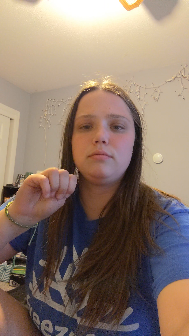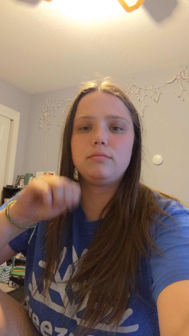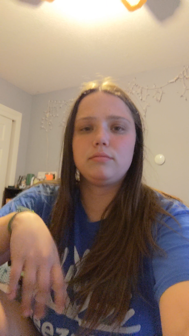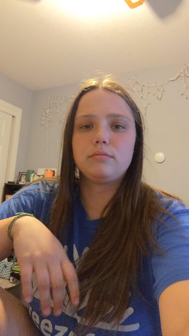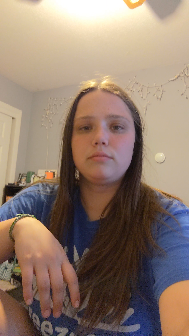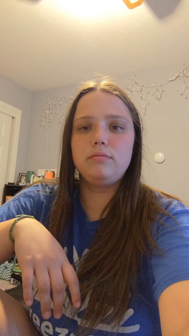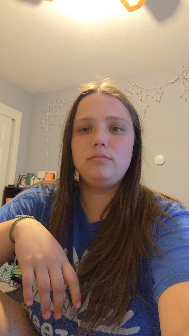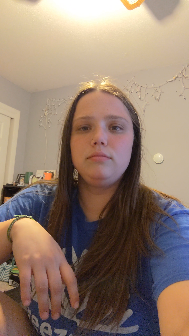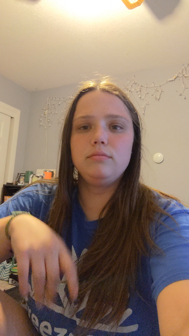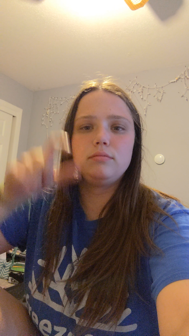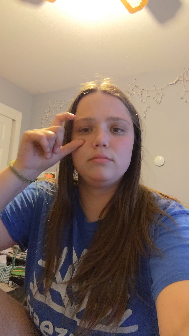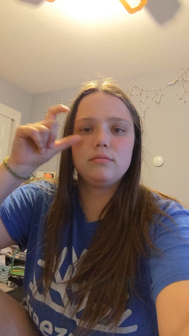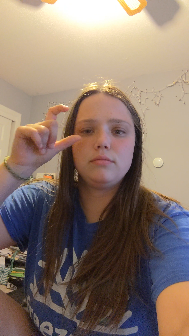glasses